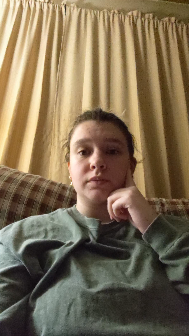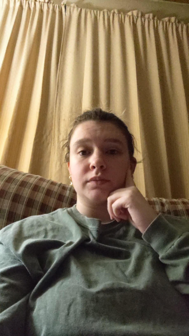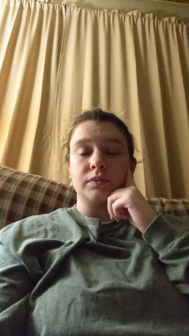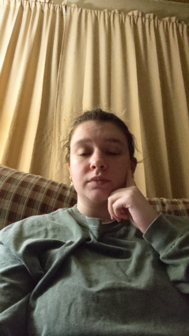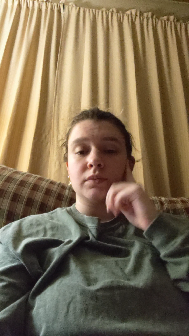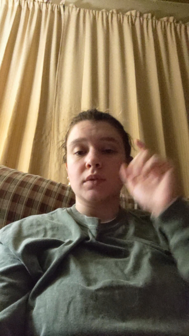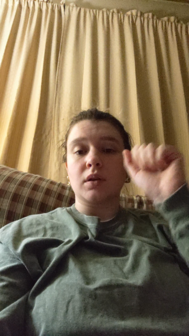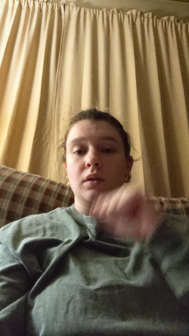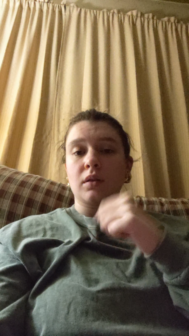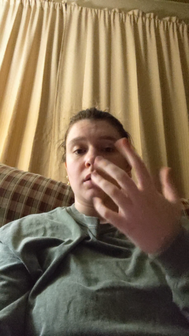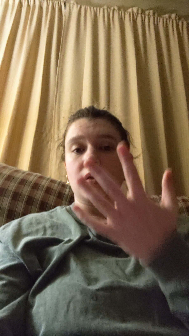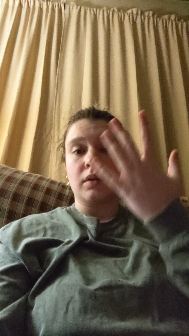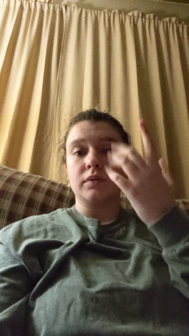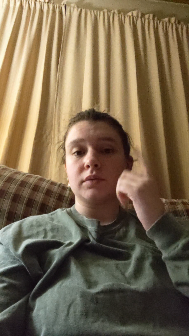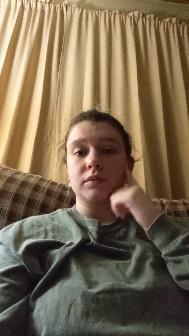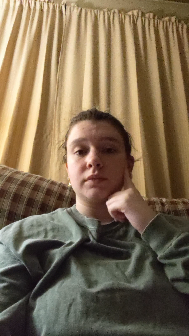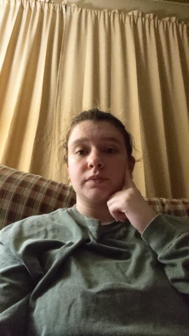gloves